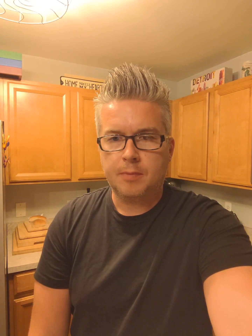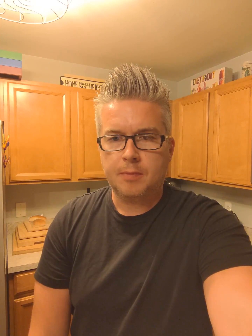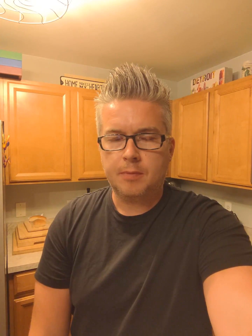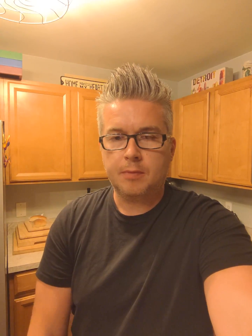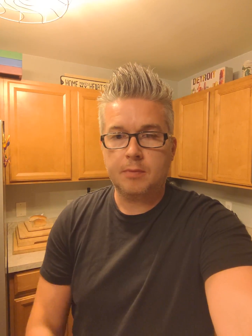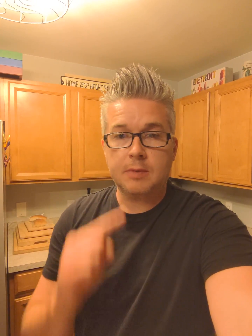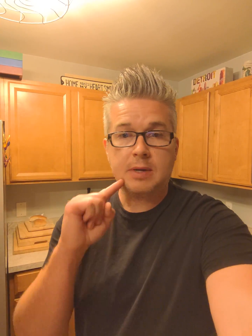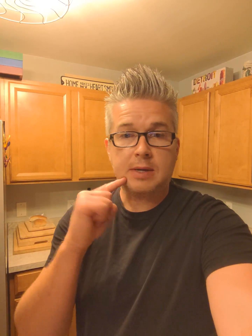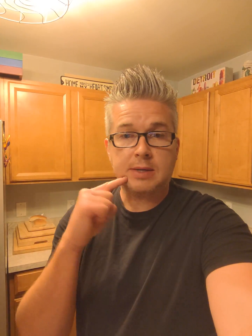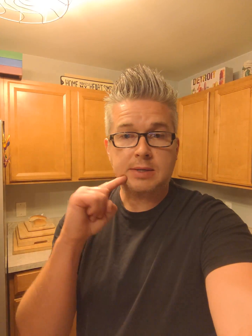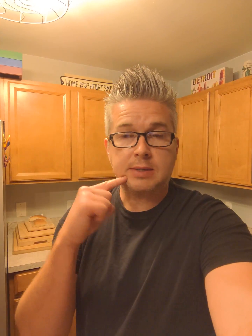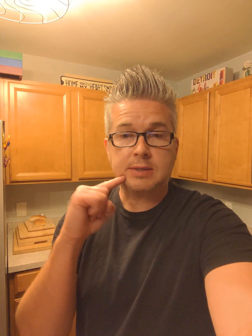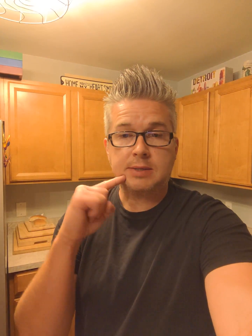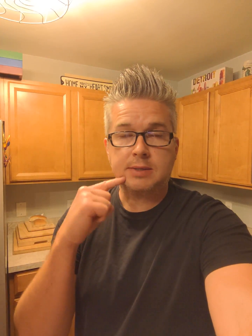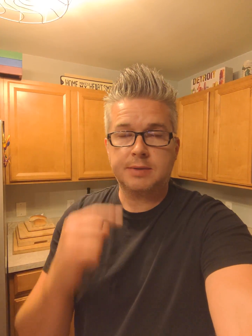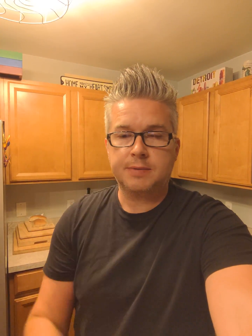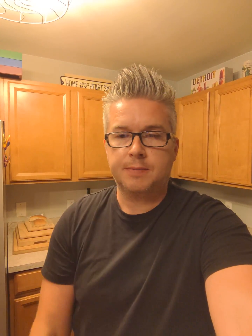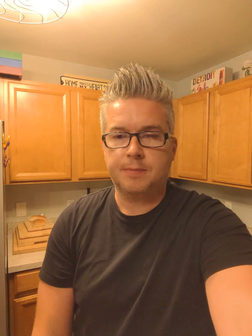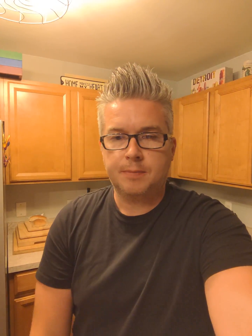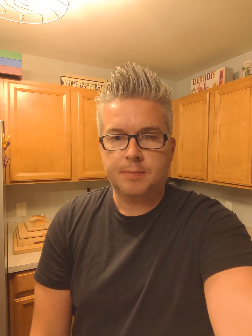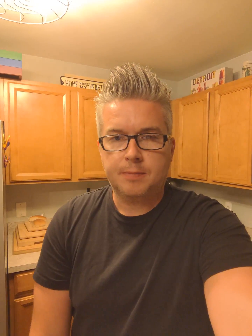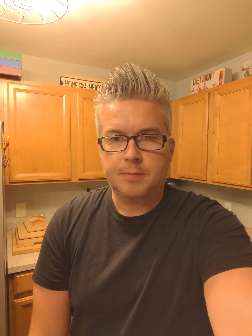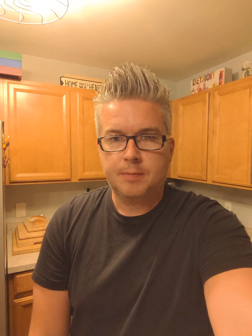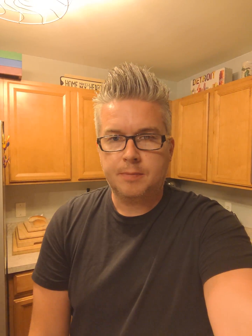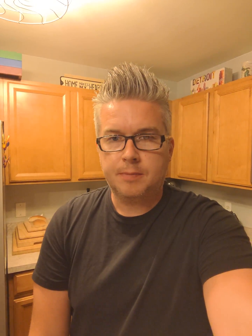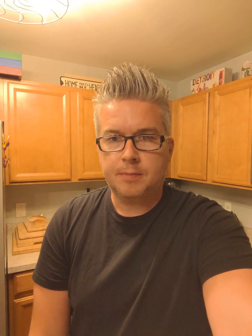candy